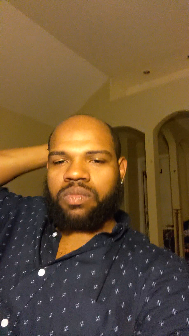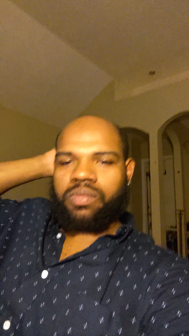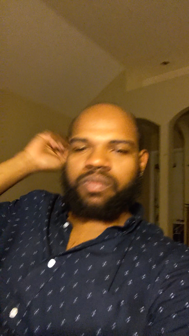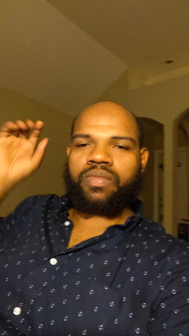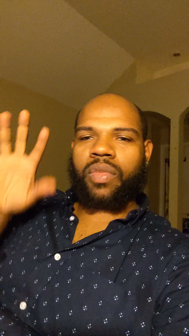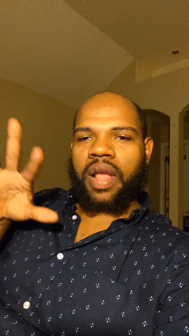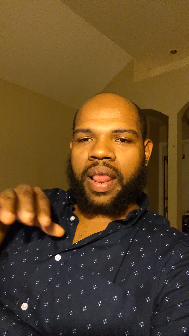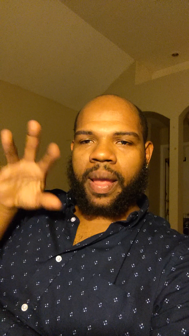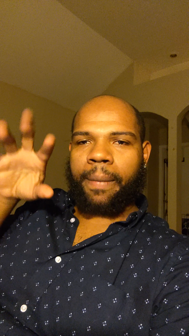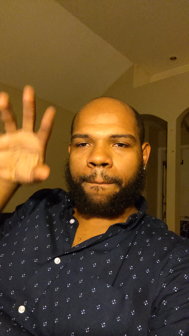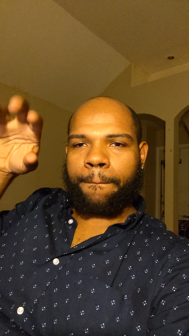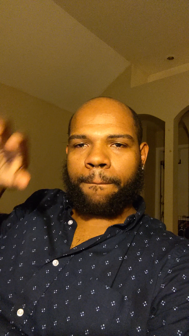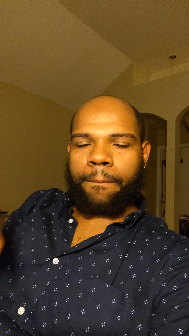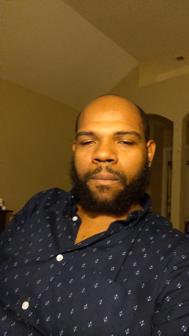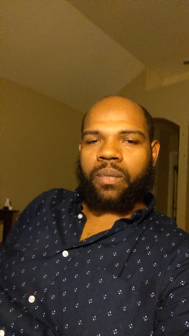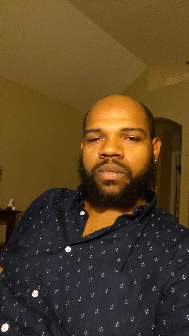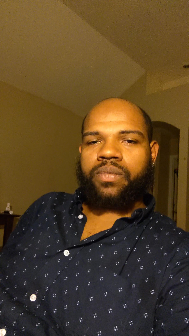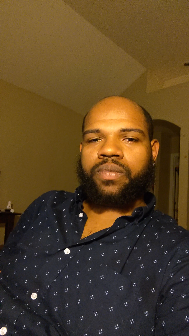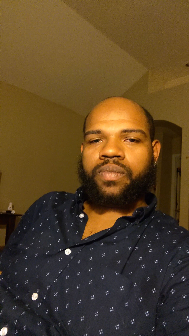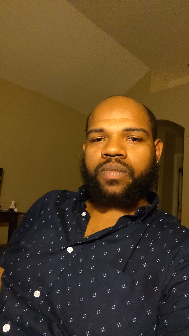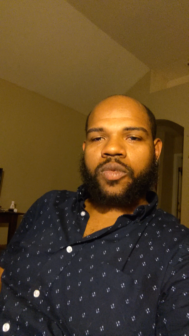climb